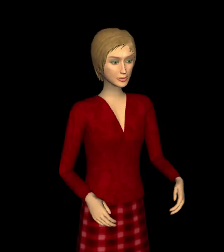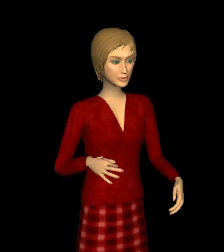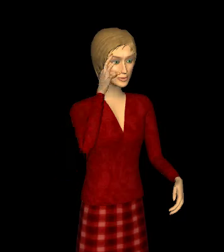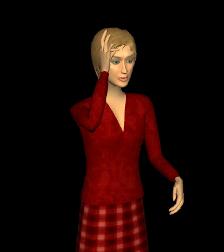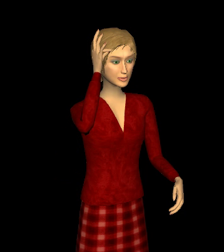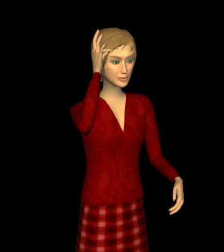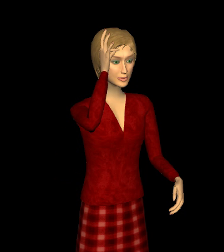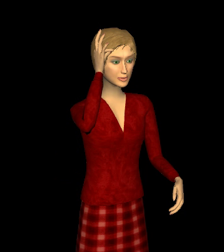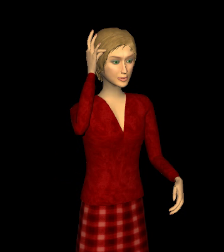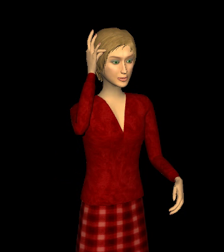شعر